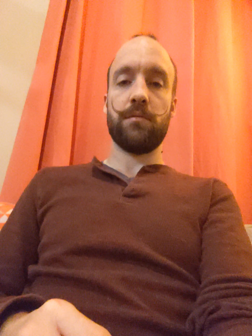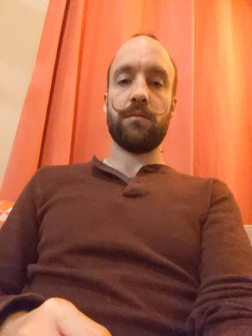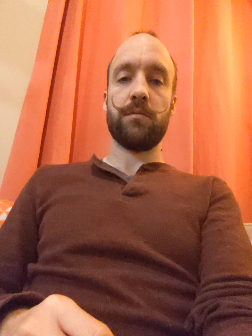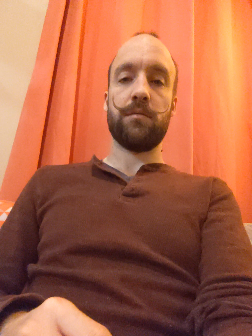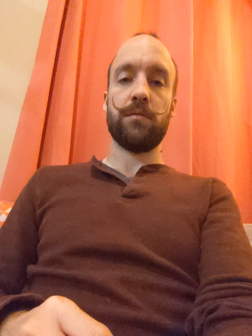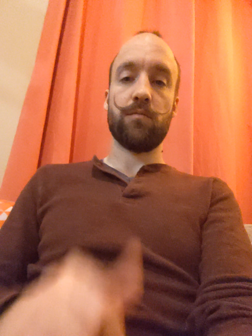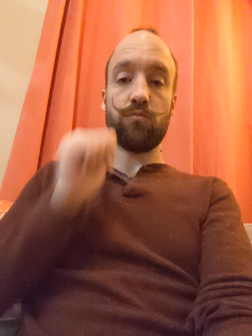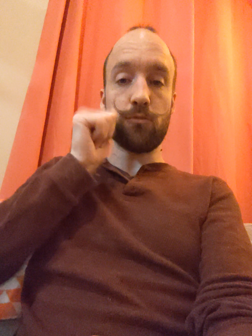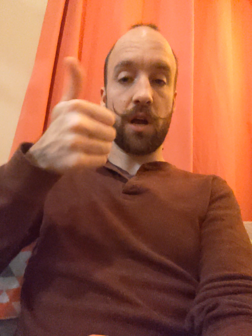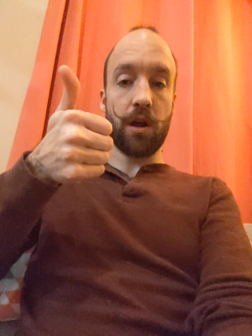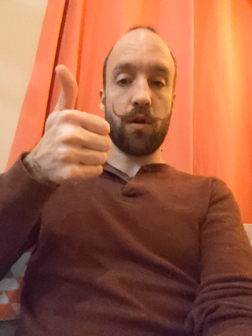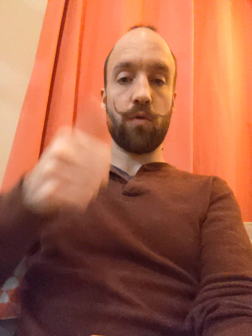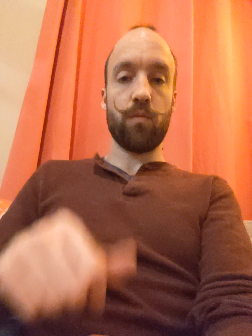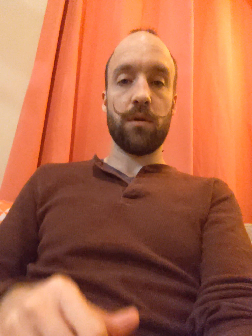tomorrow